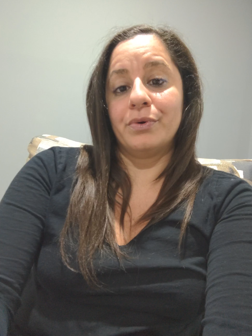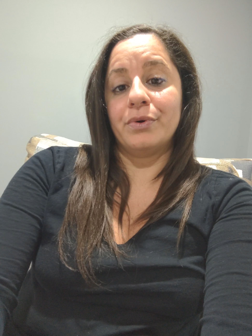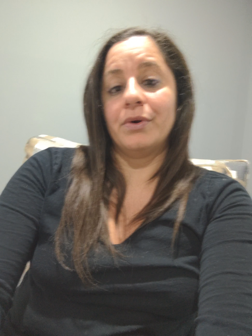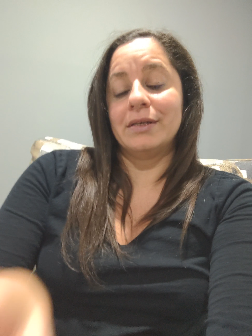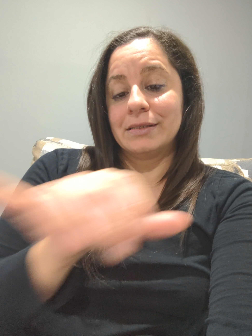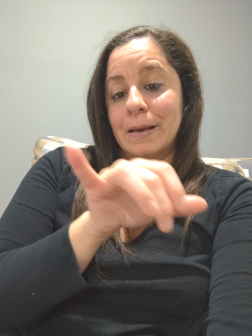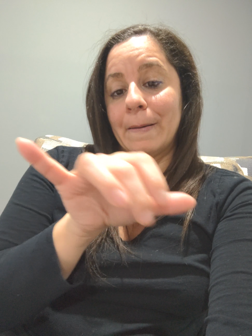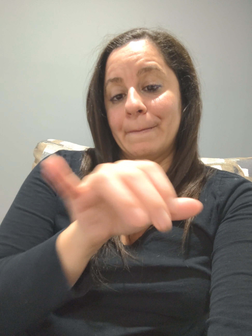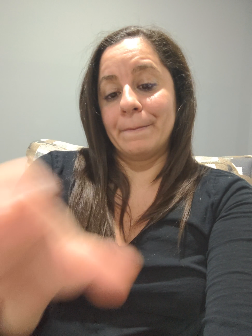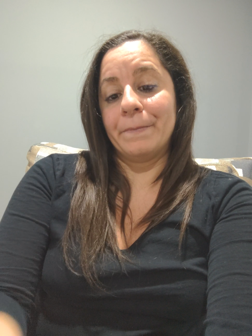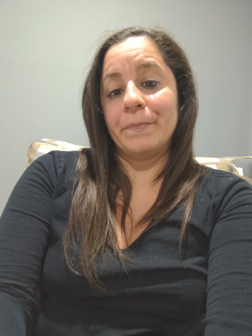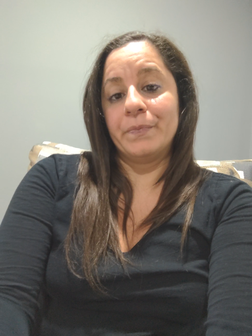same